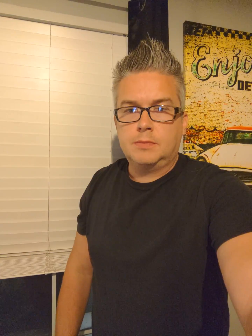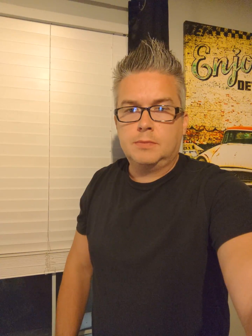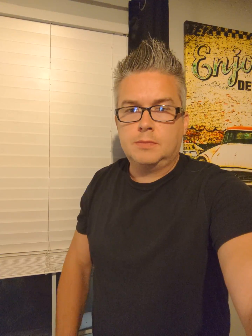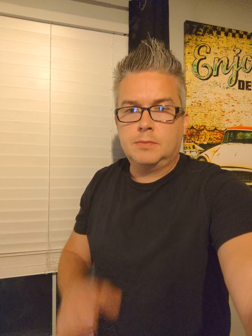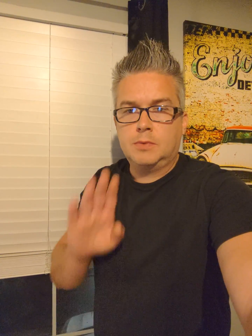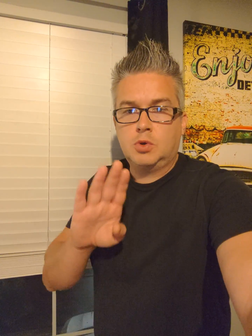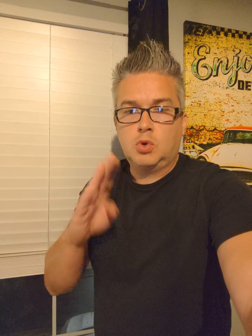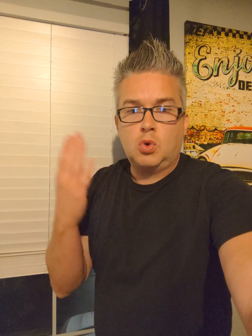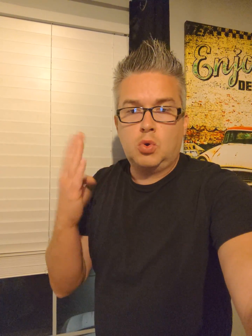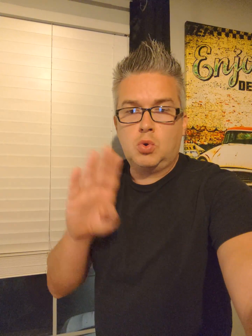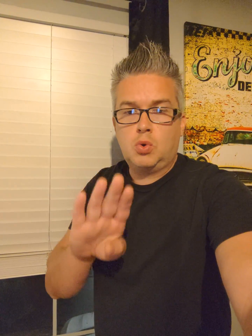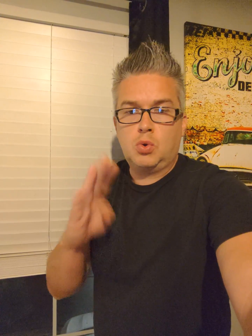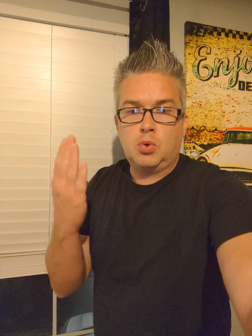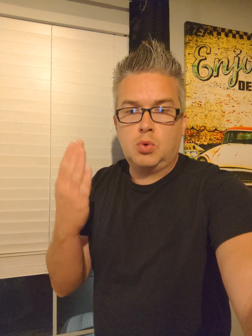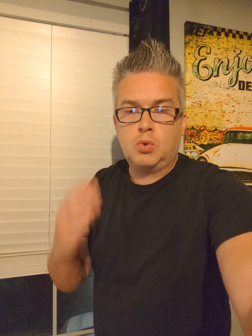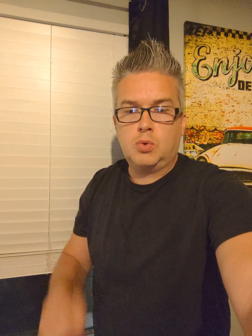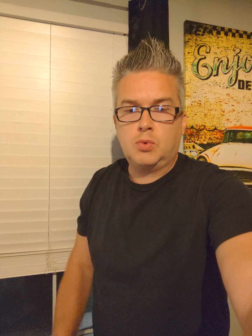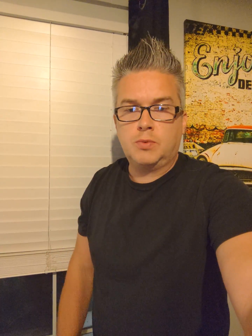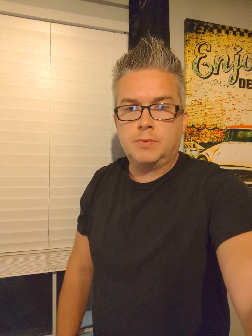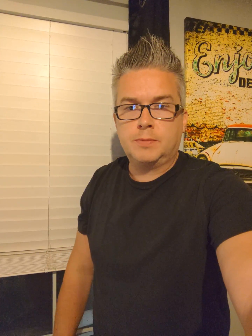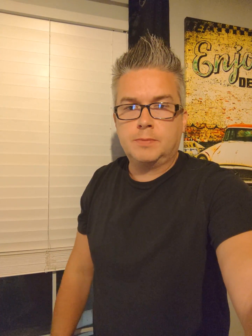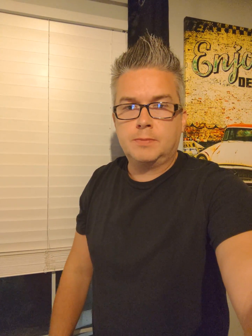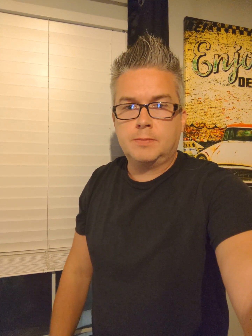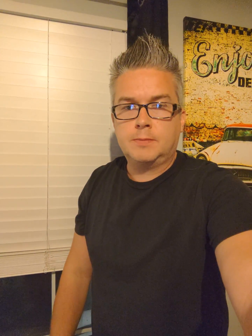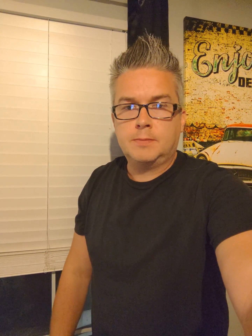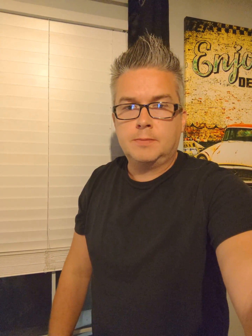door